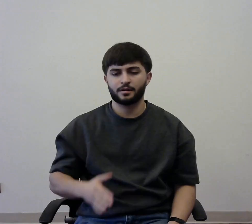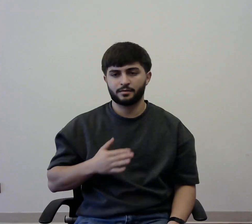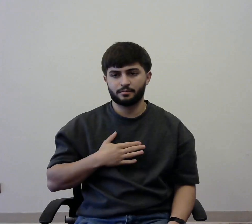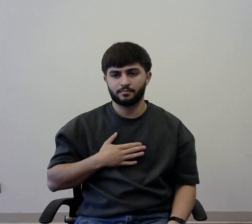mən